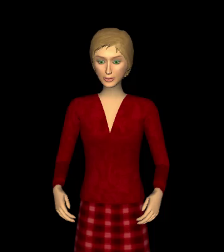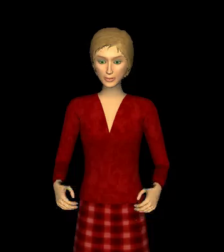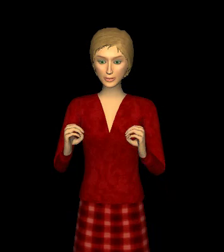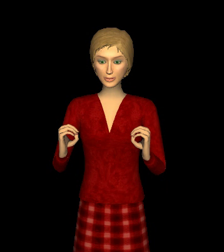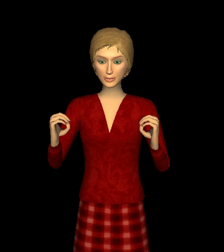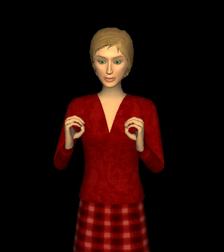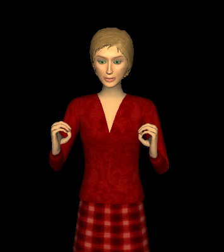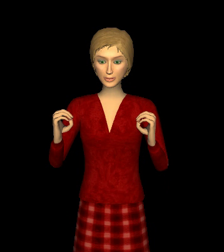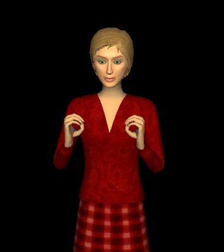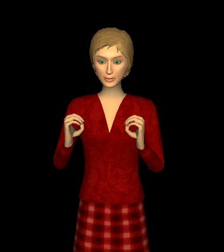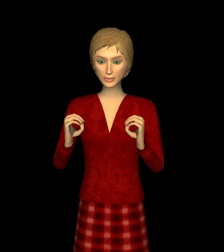عم